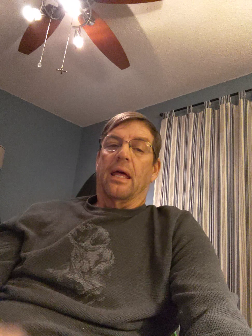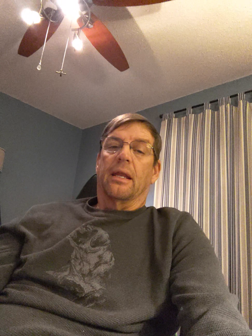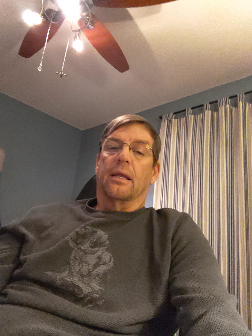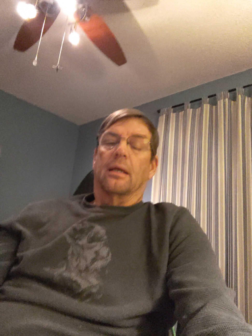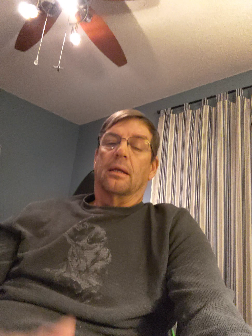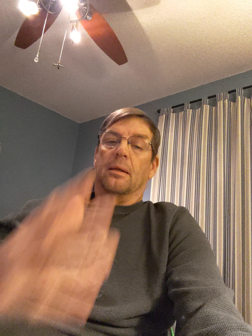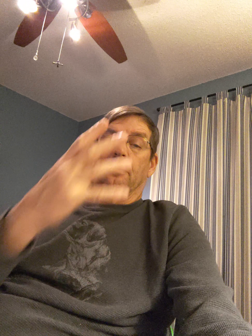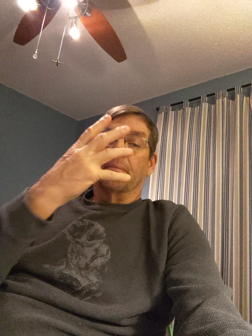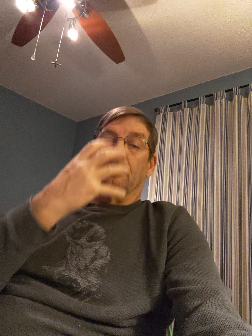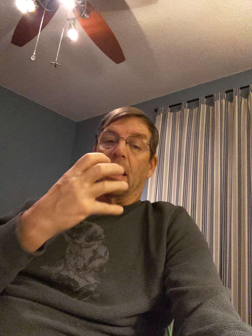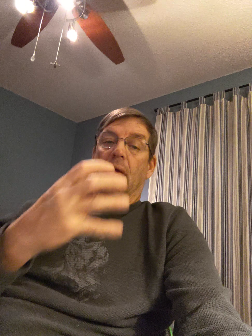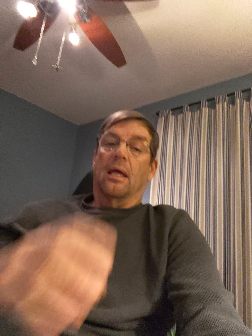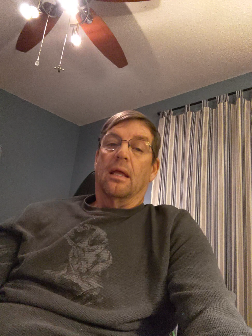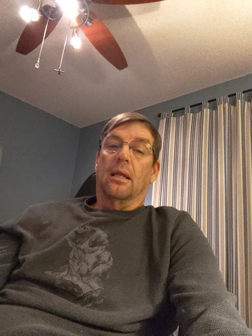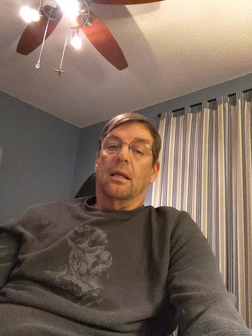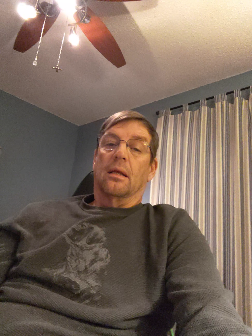mad